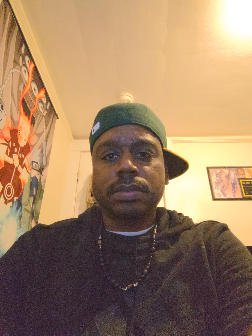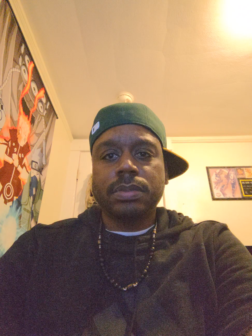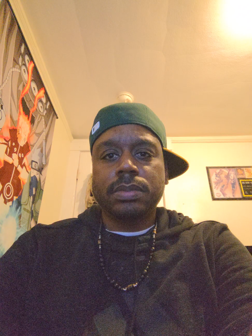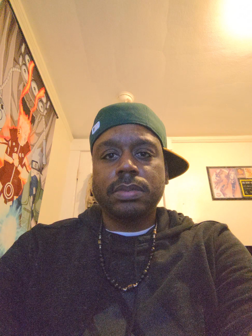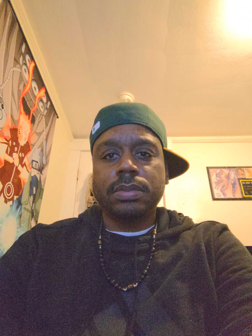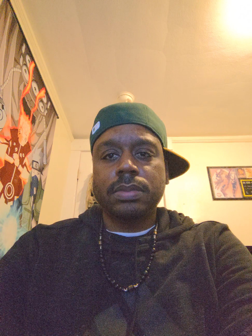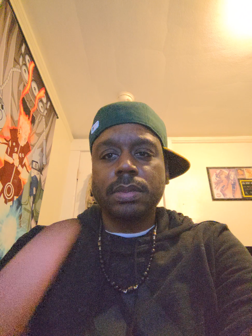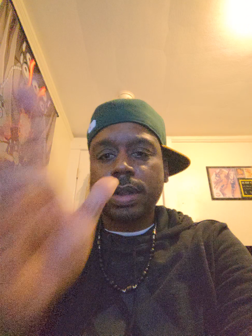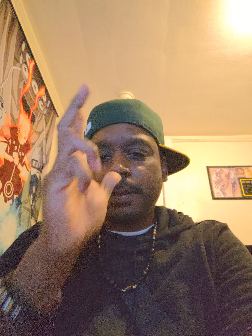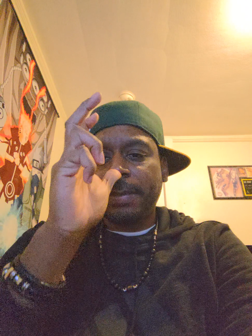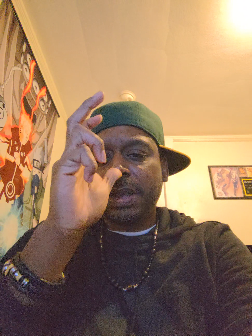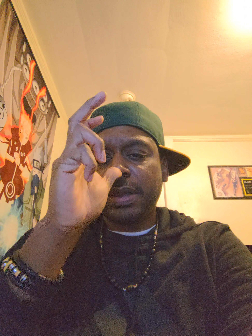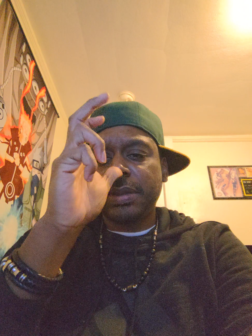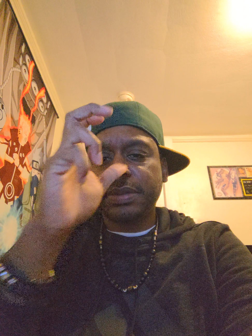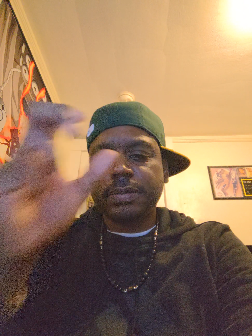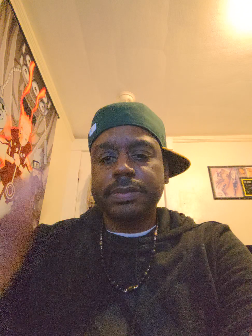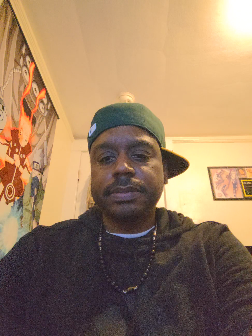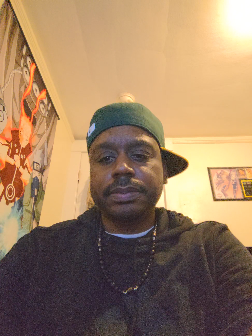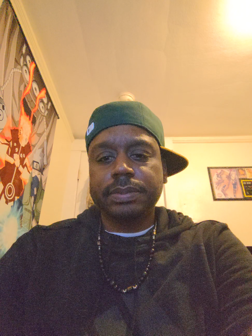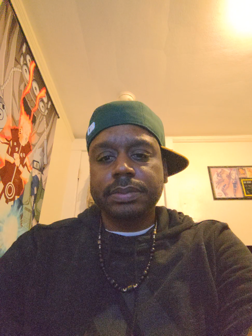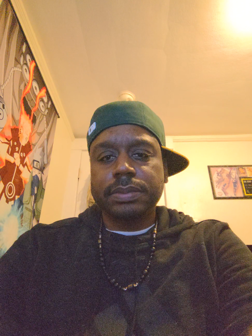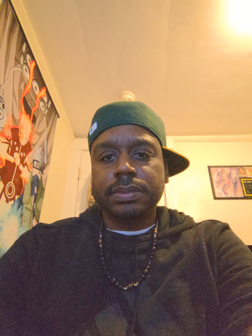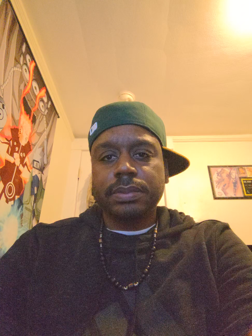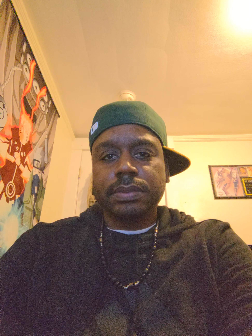bug